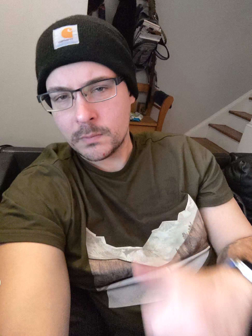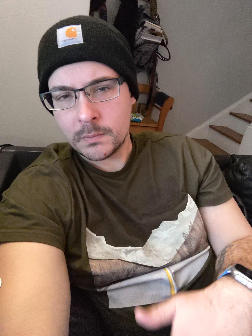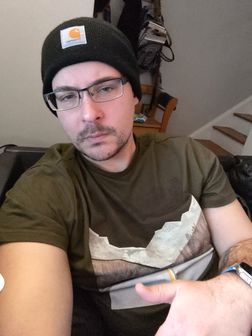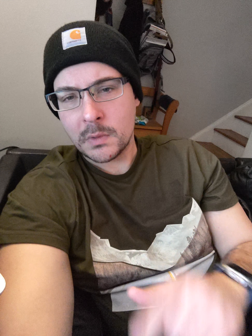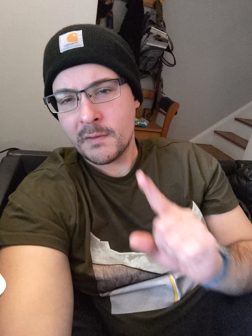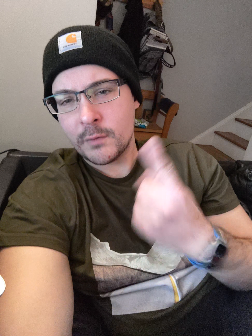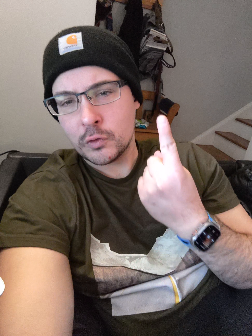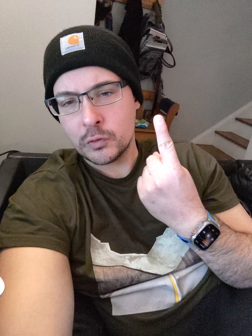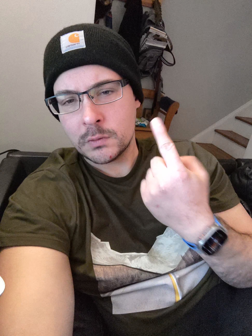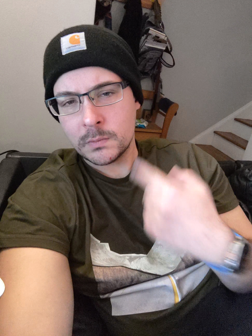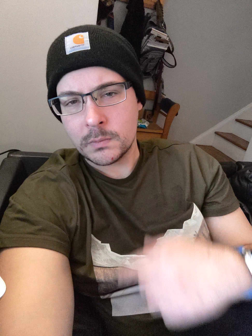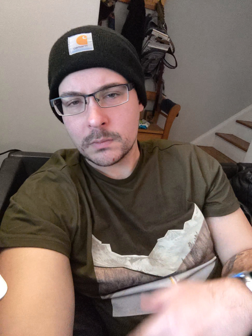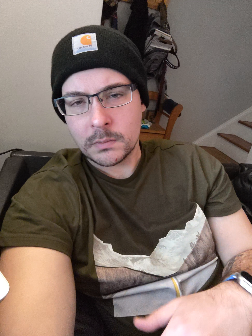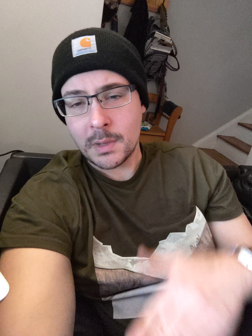first